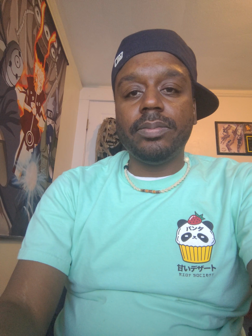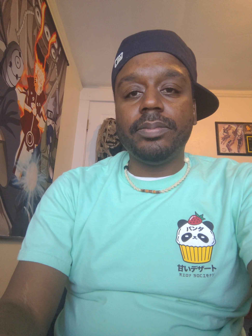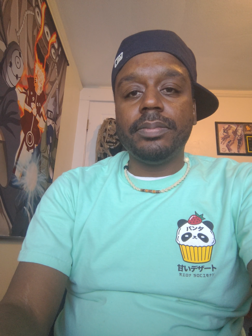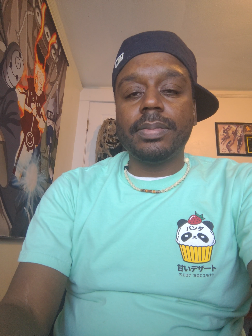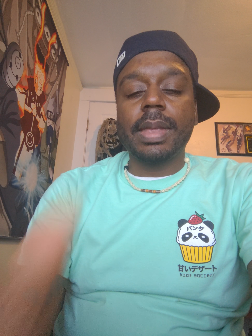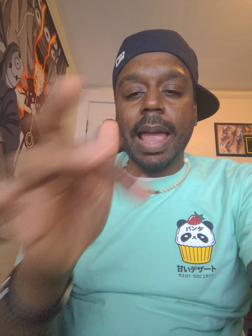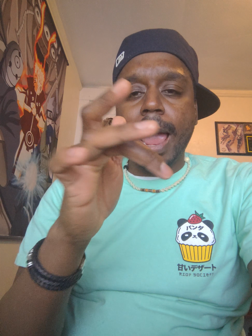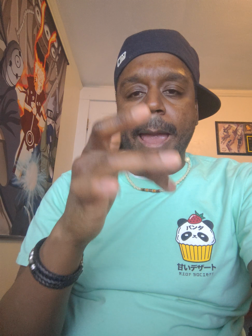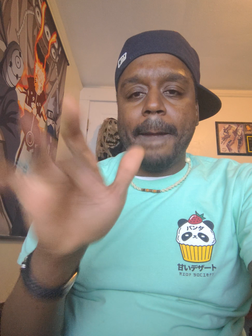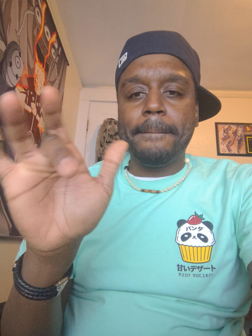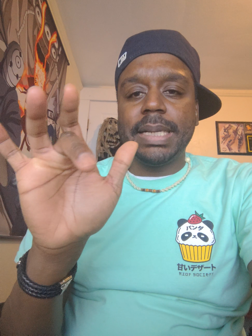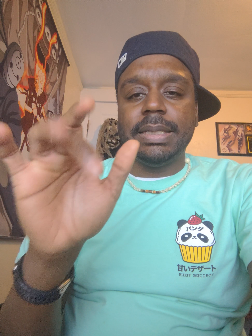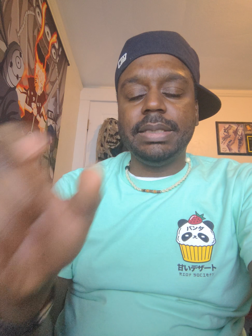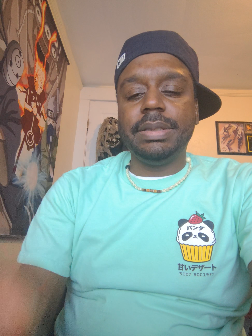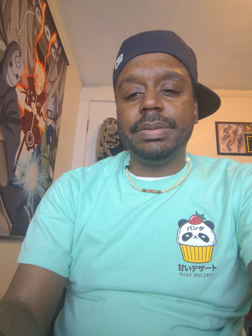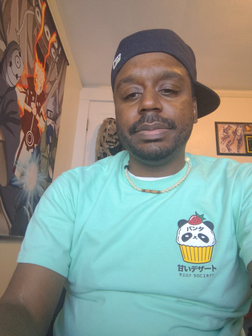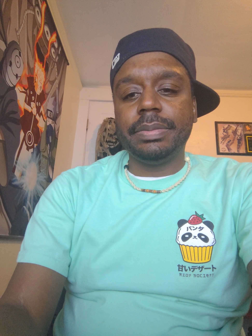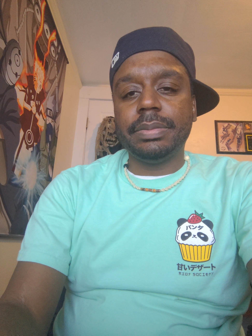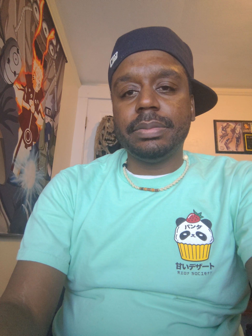empty